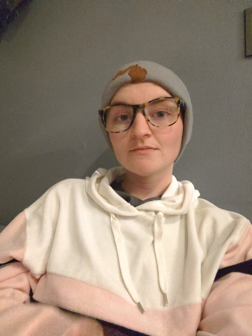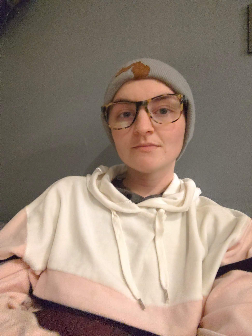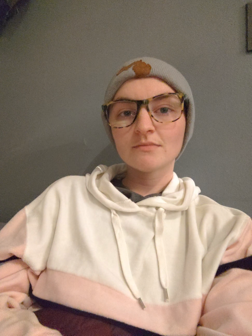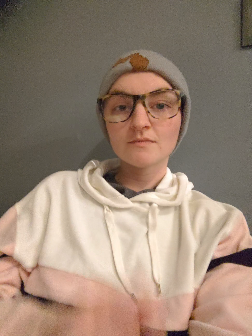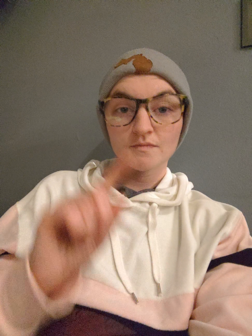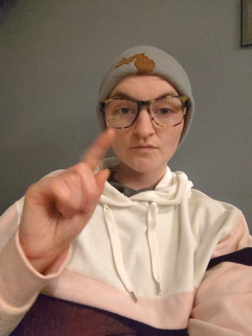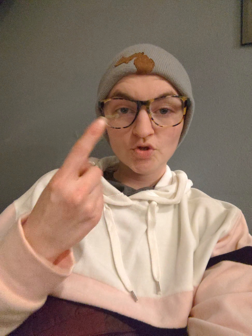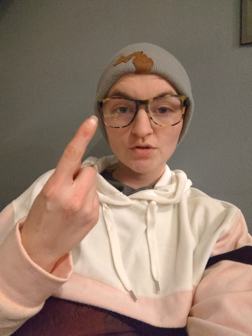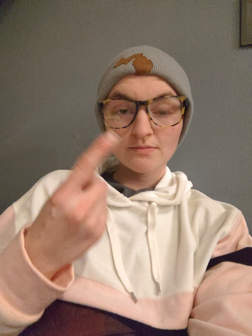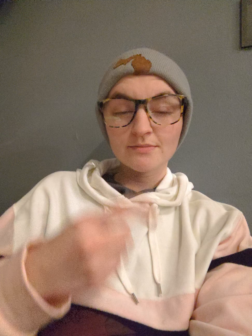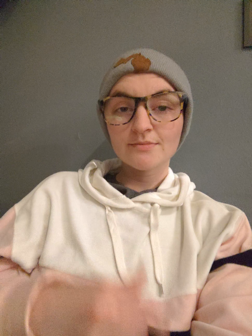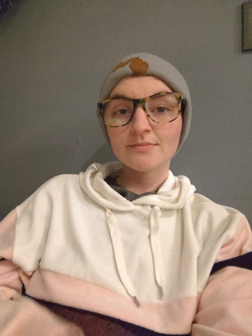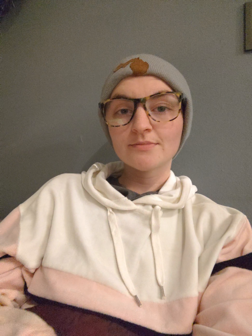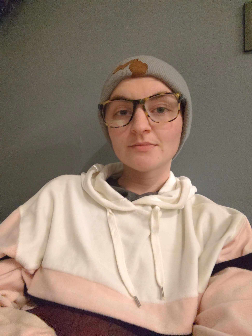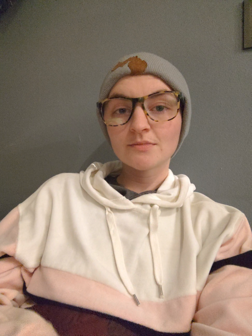first